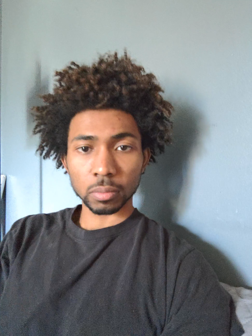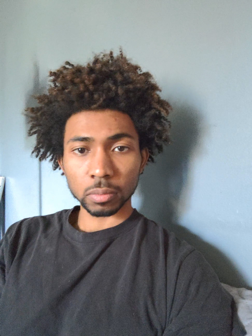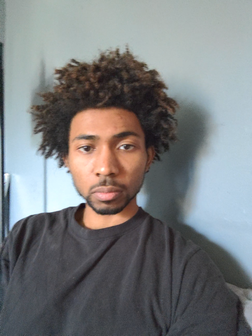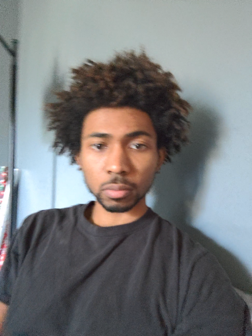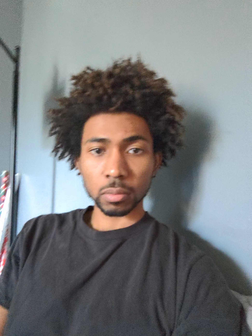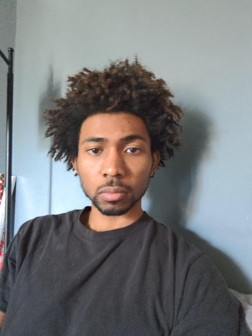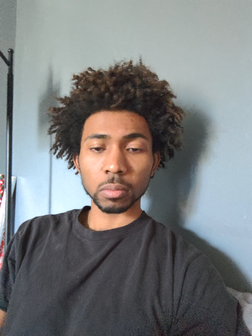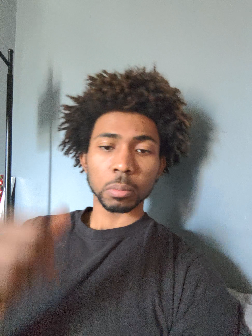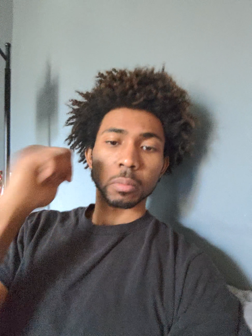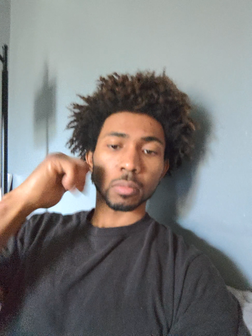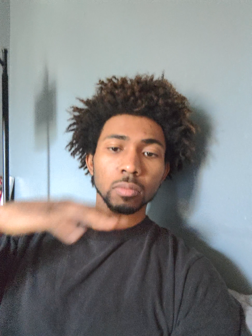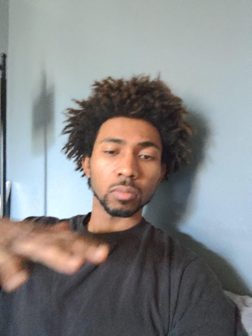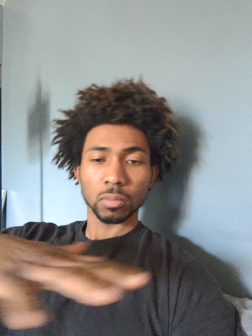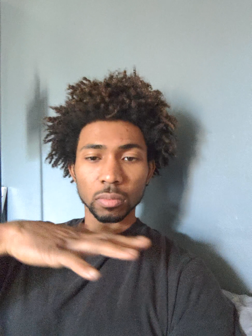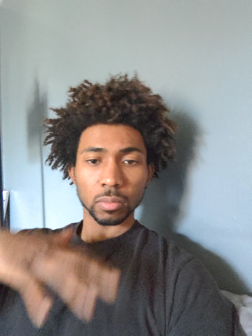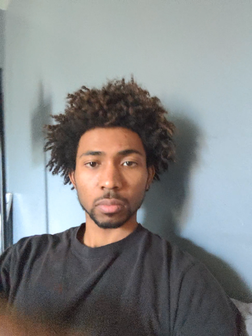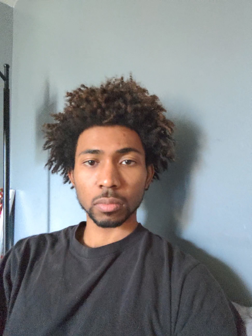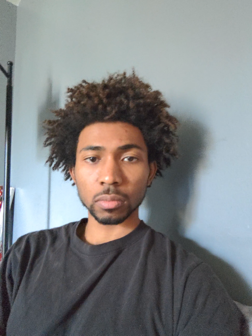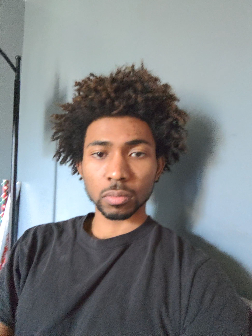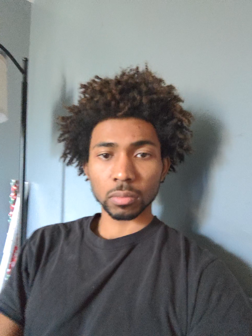backyard